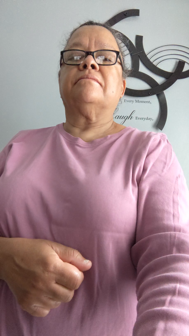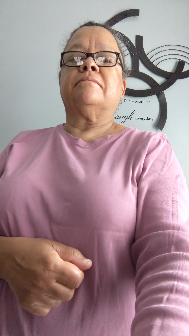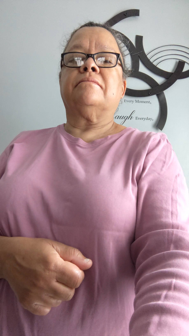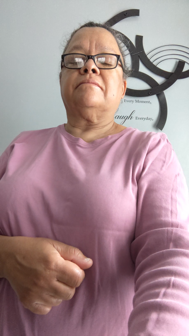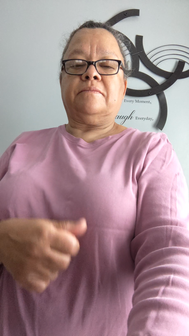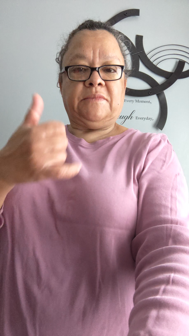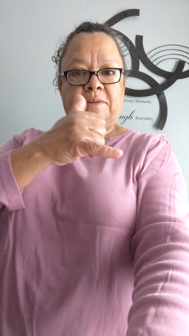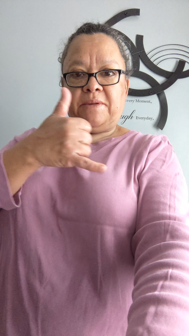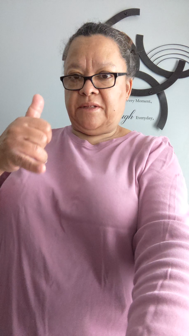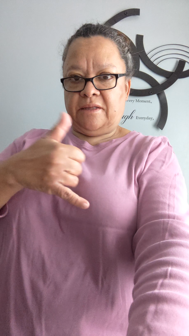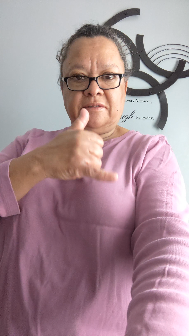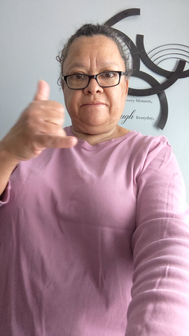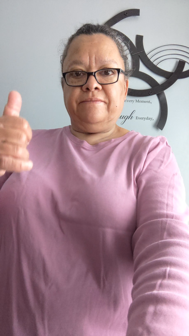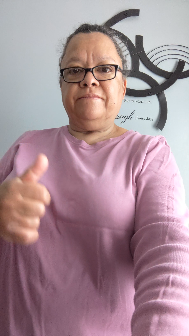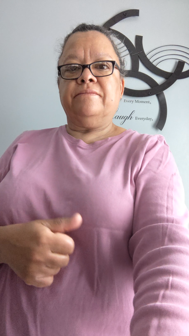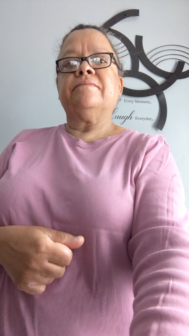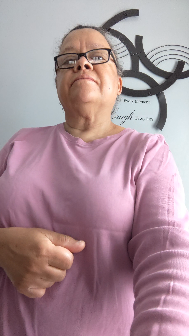play